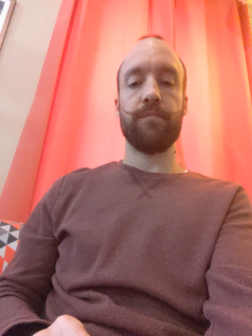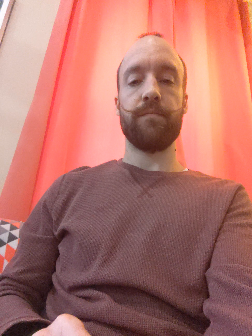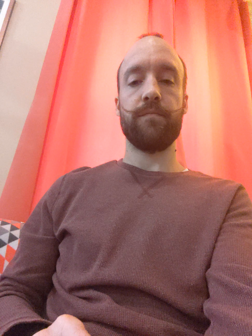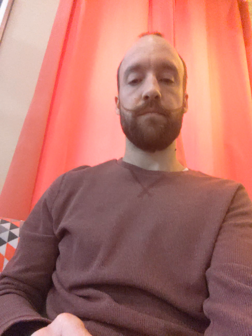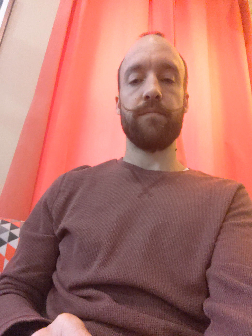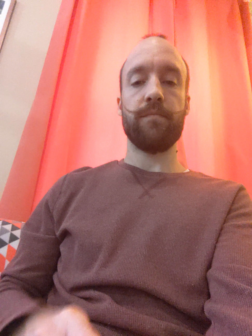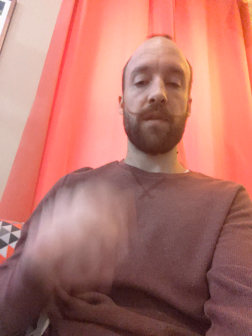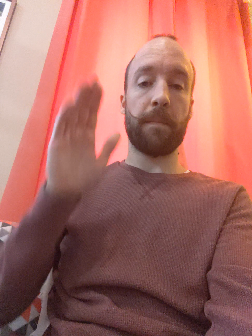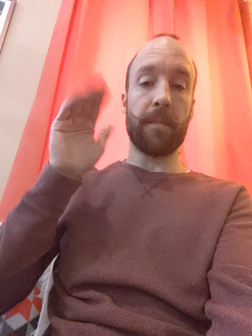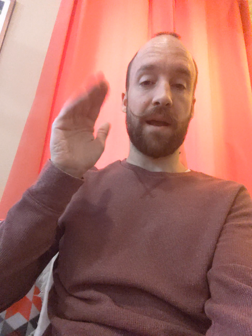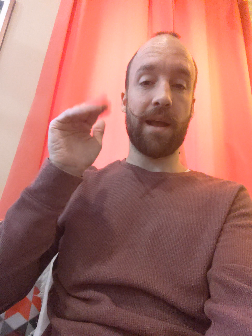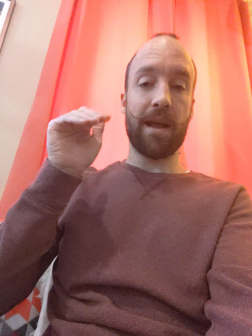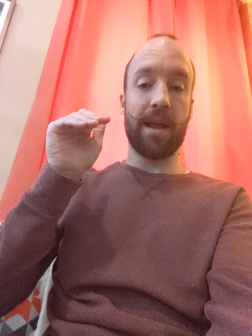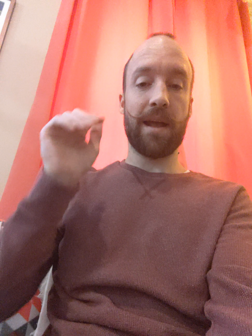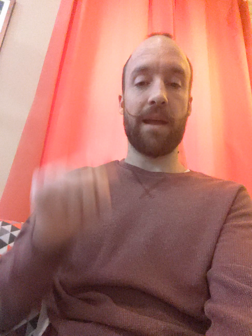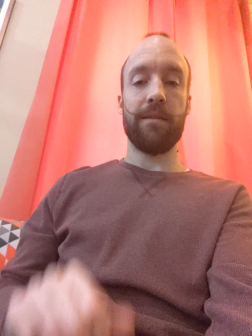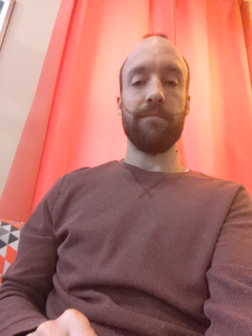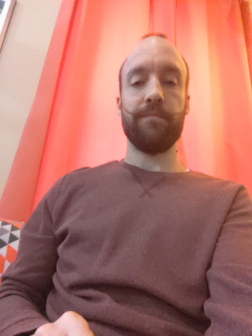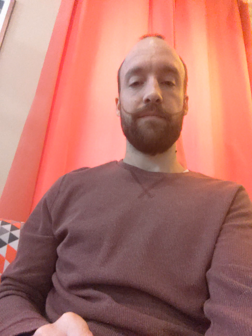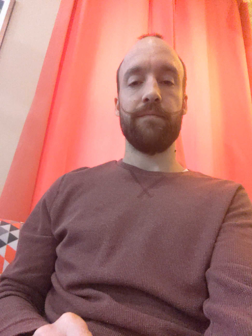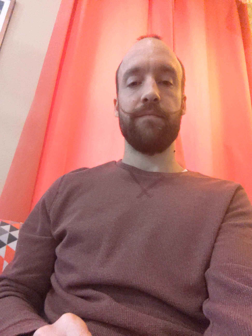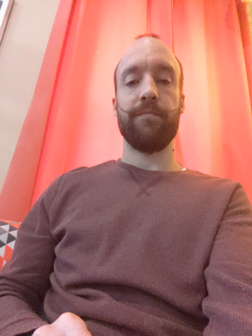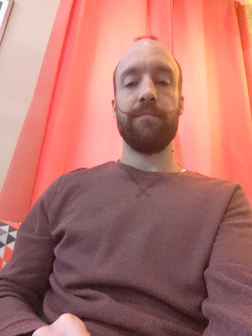bye